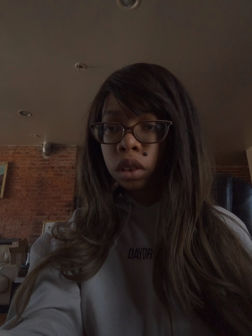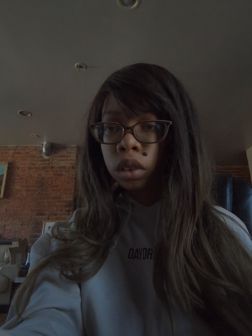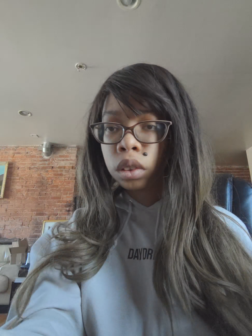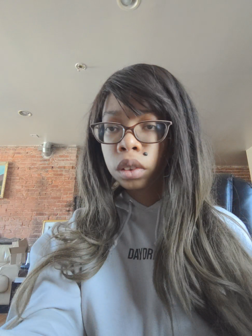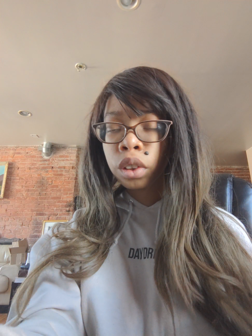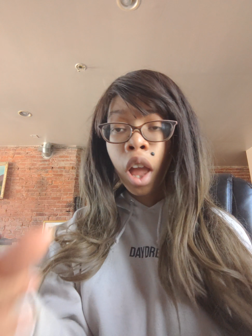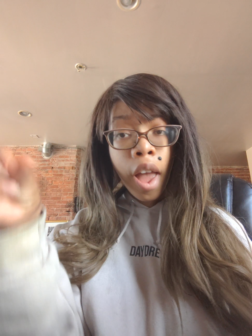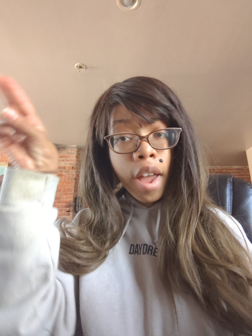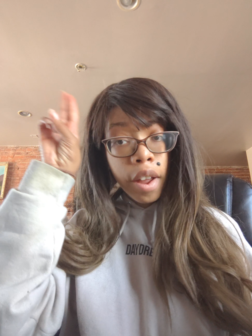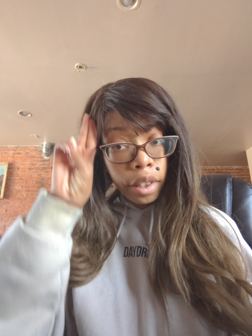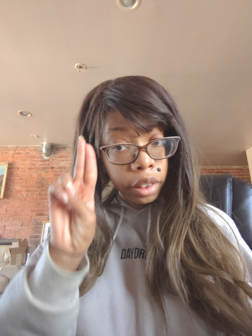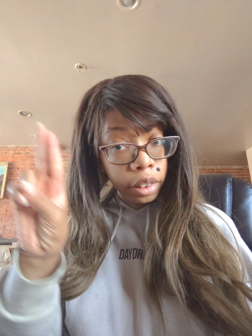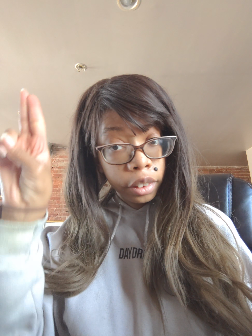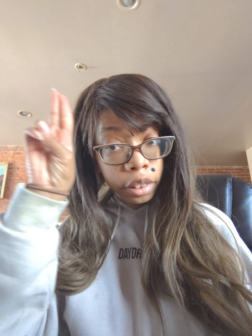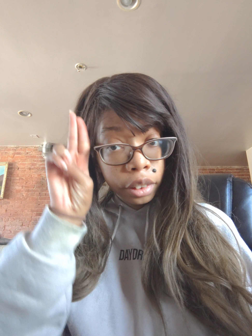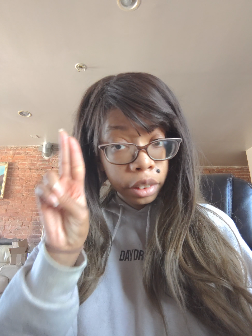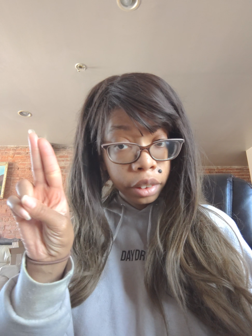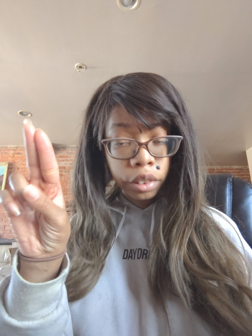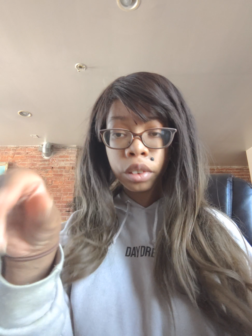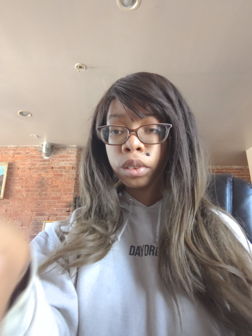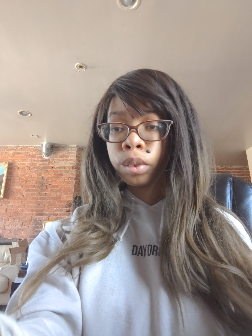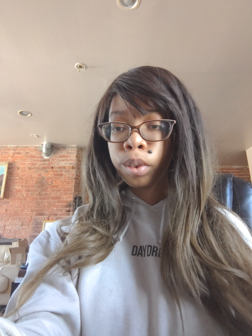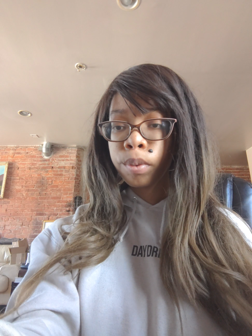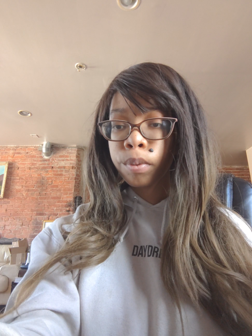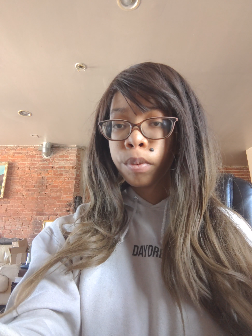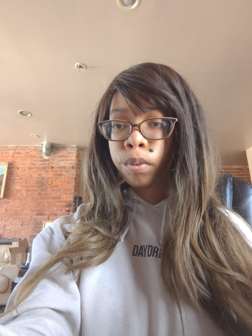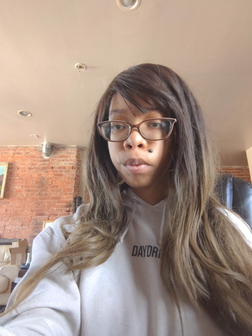uncle